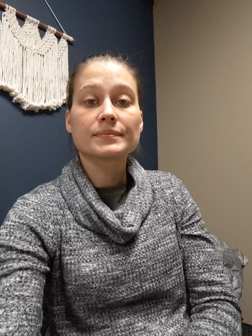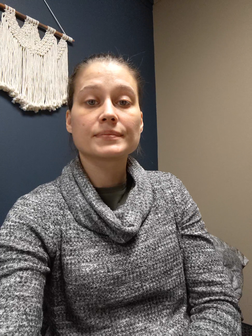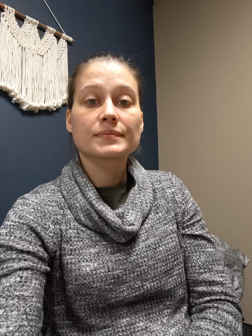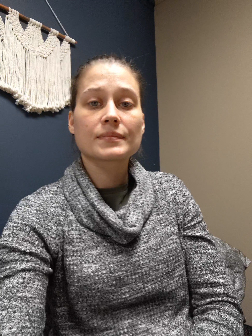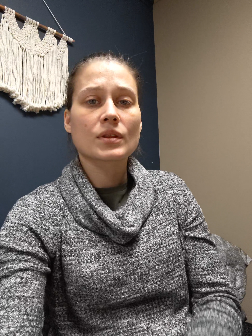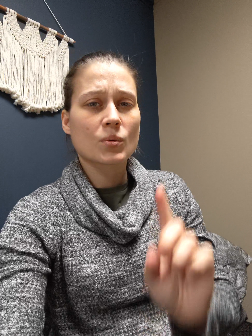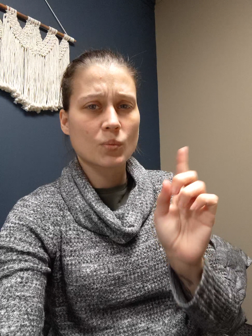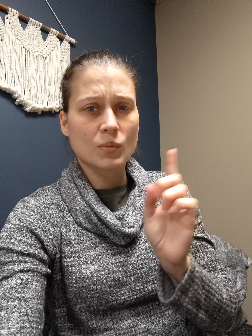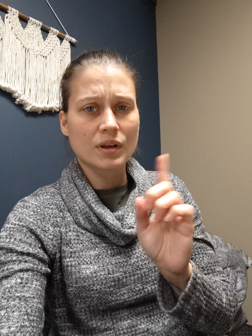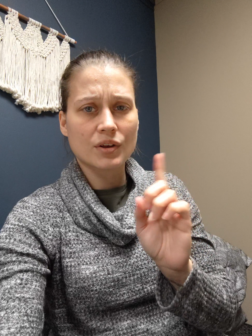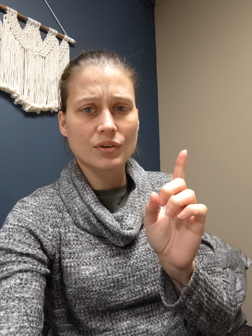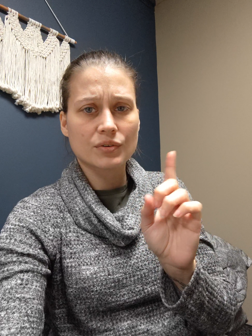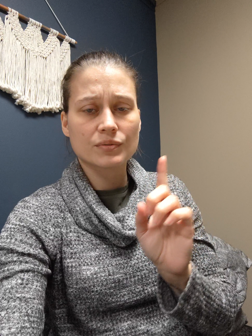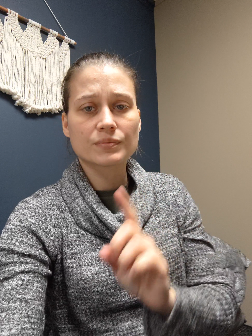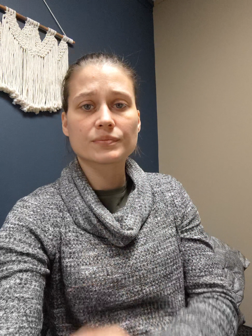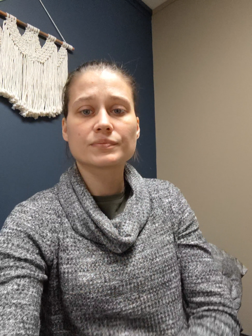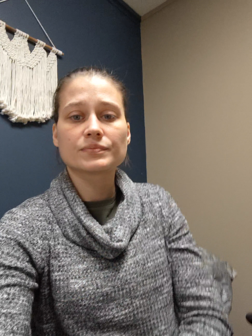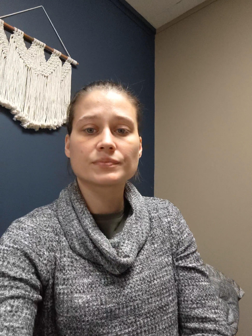where